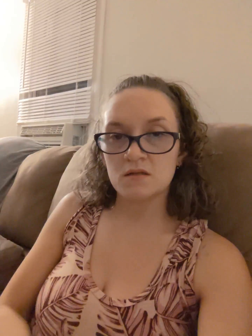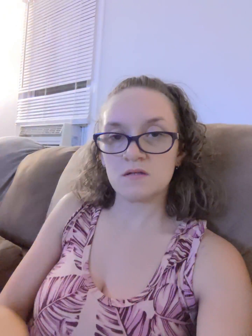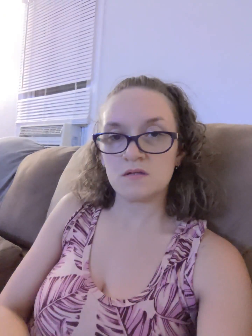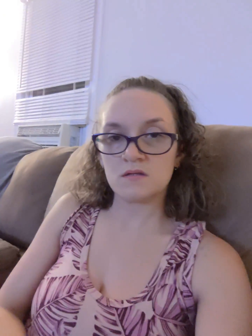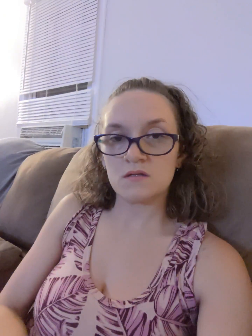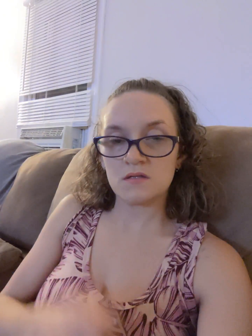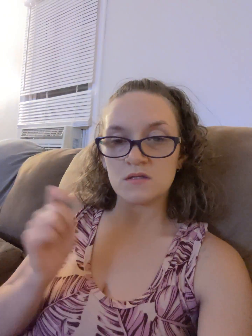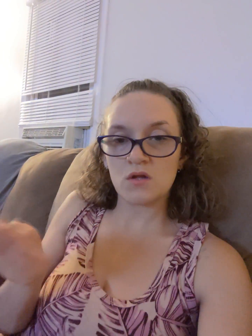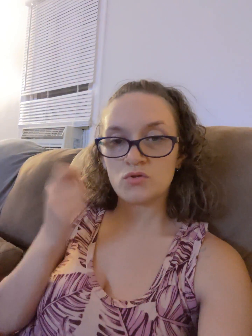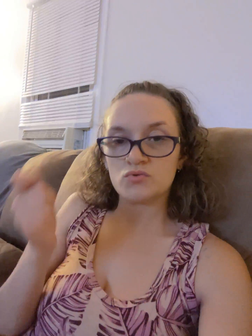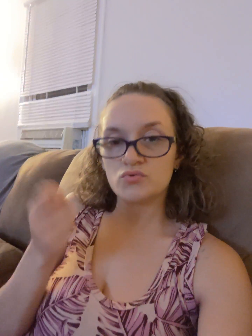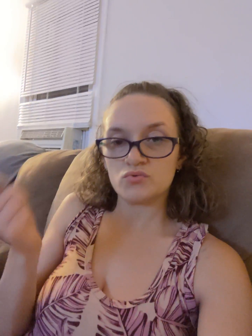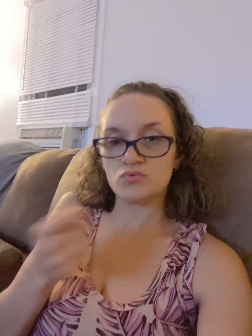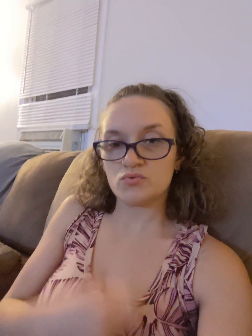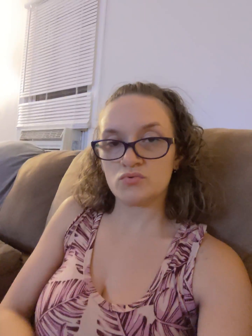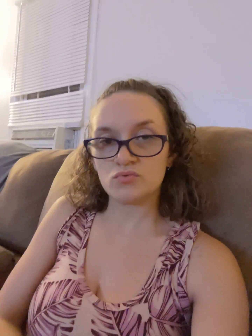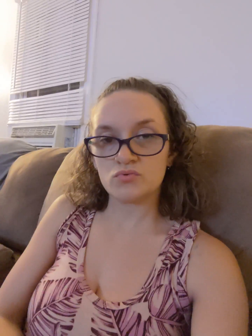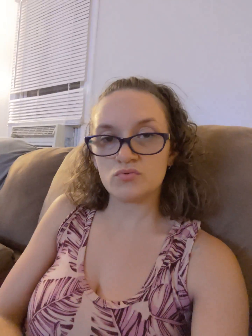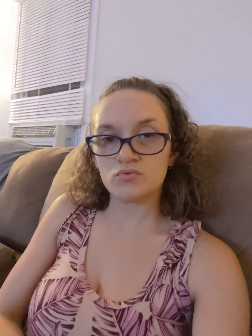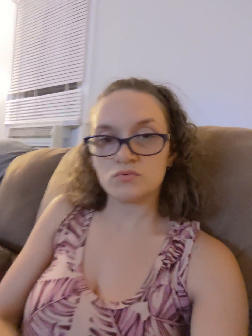cart